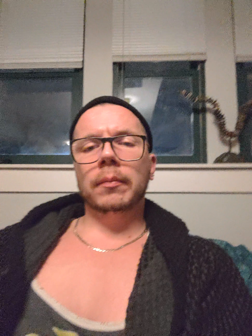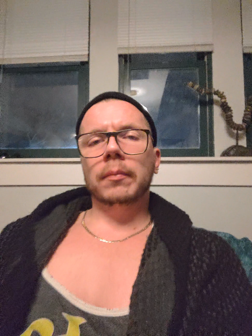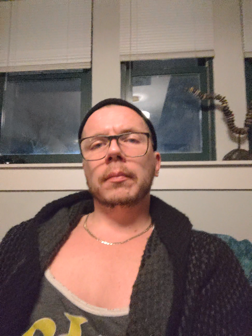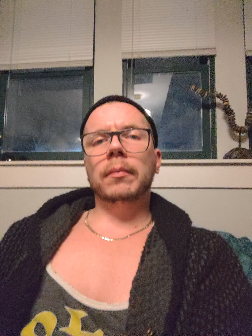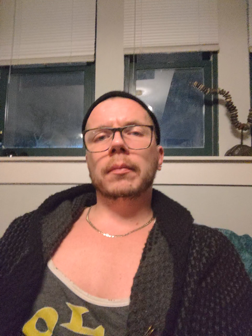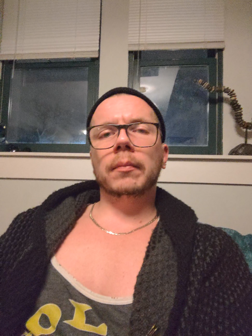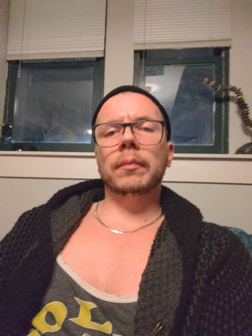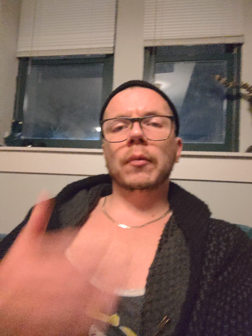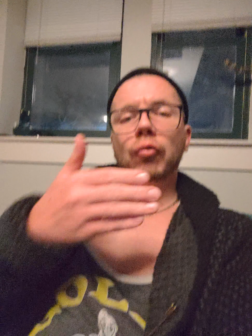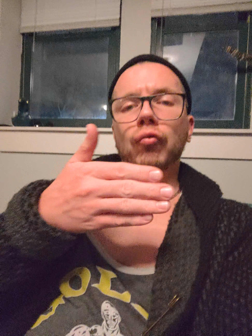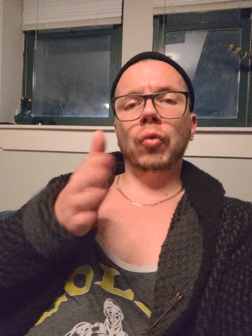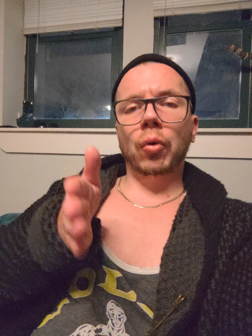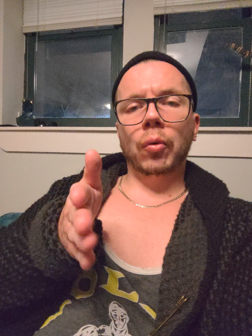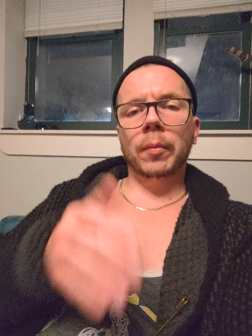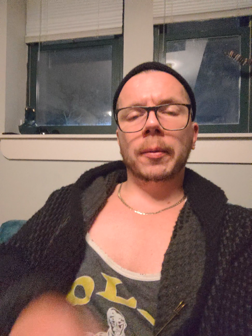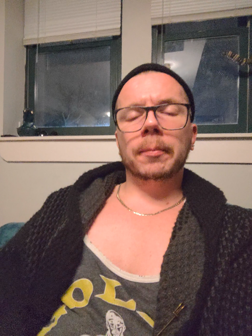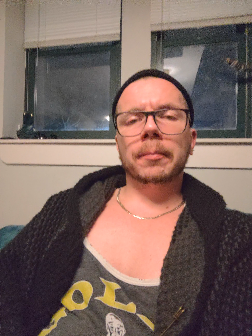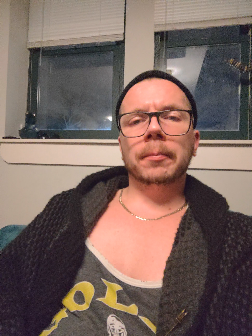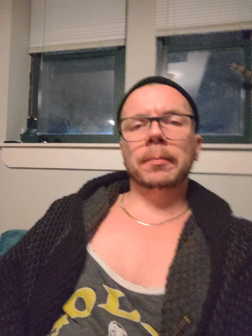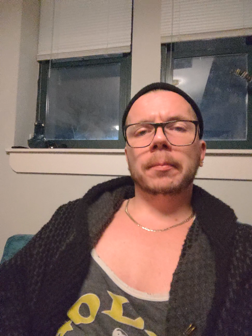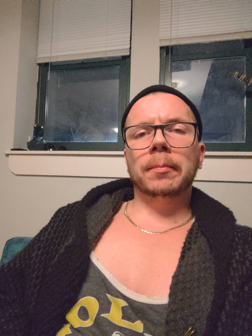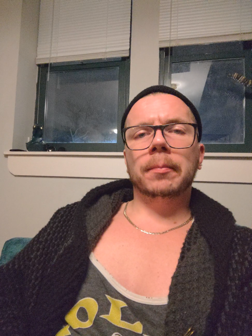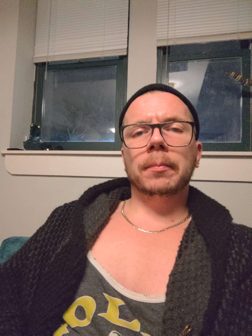room